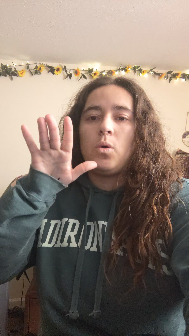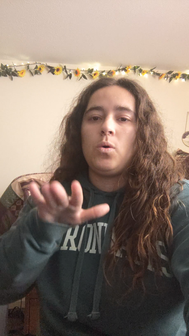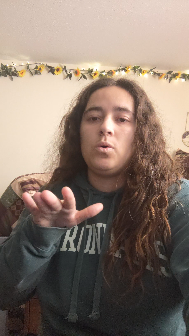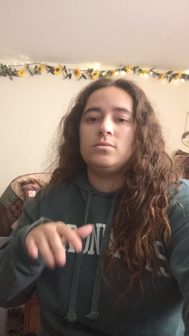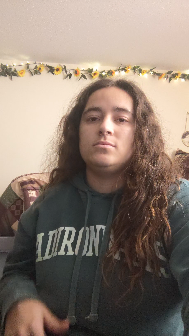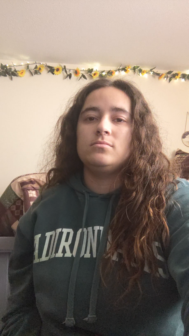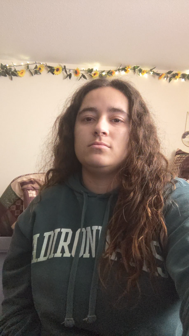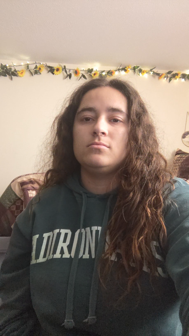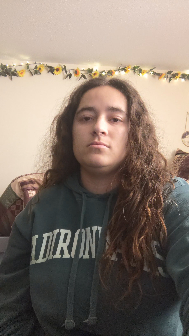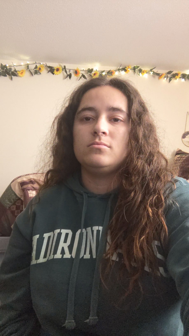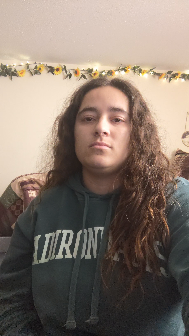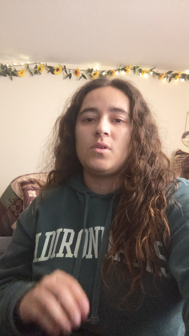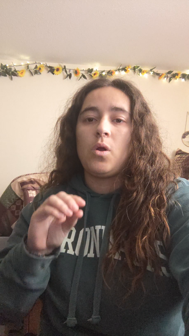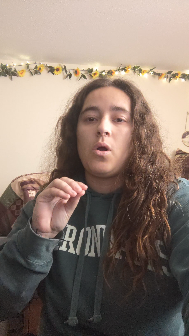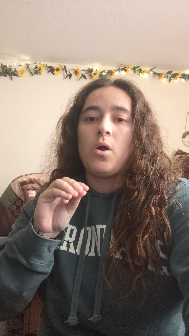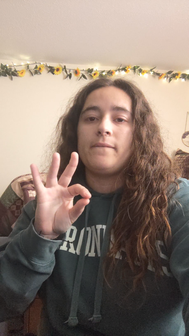of